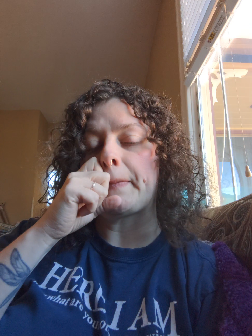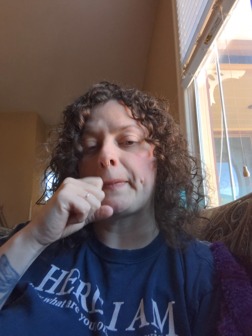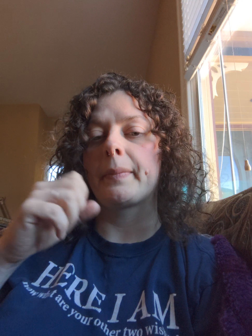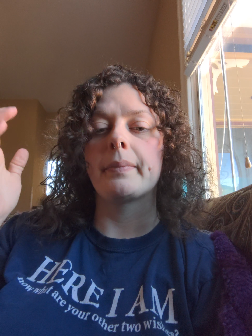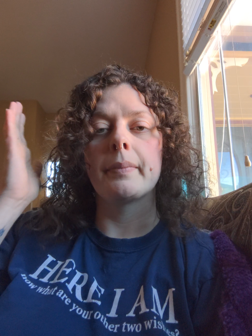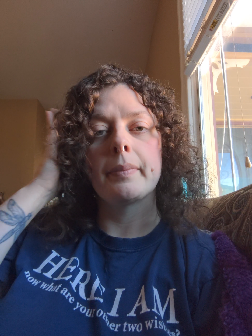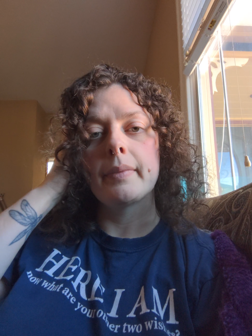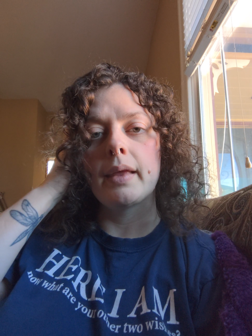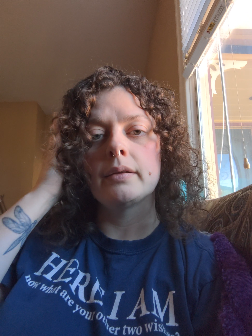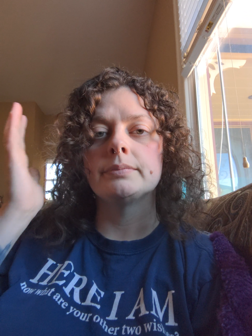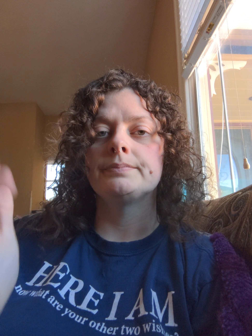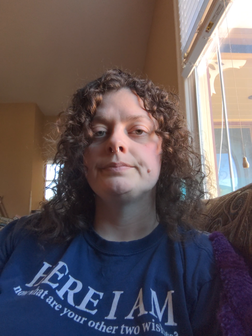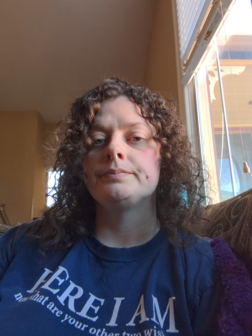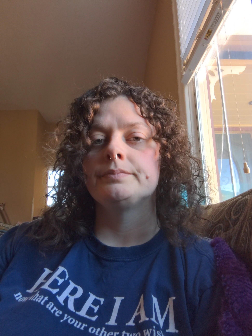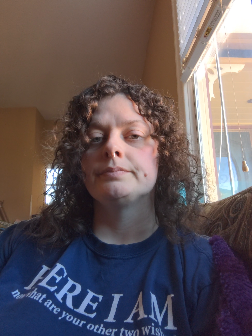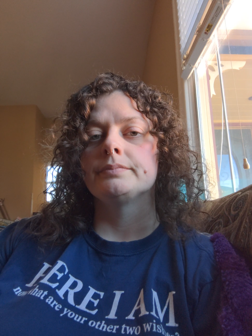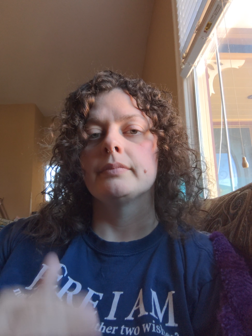bed